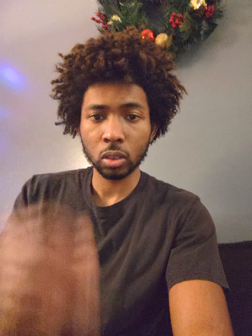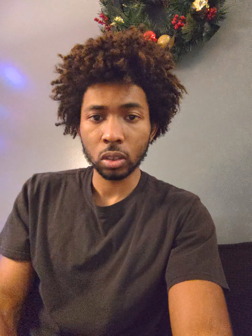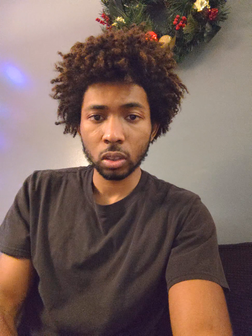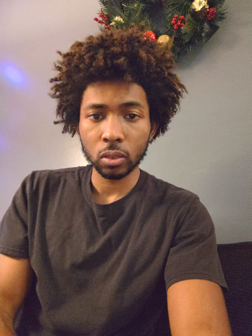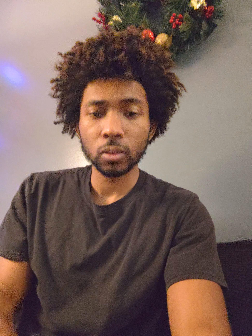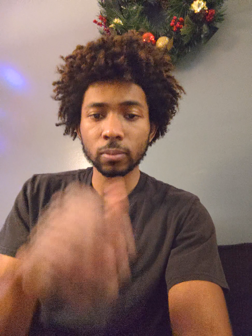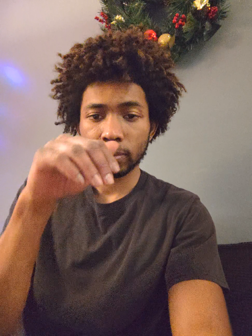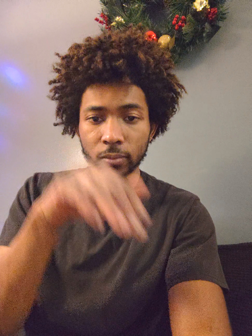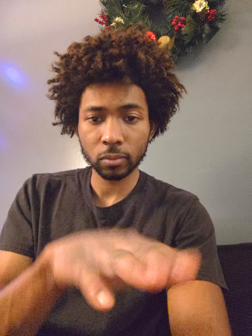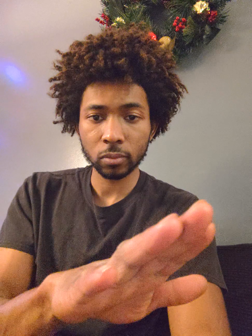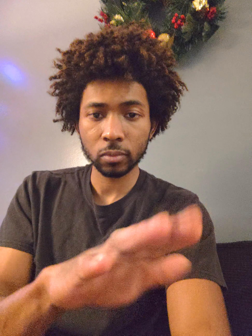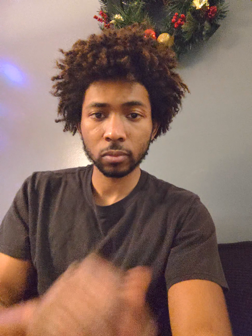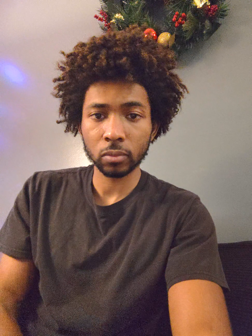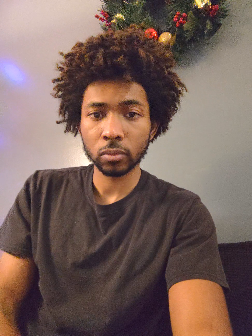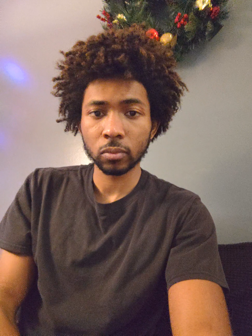into